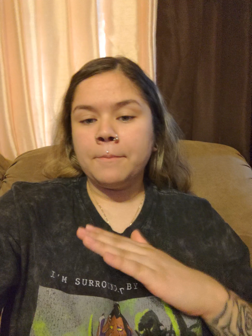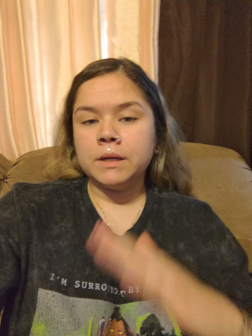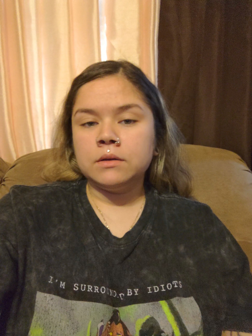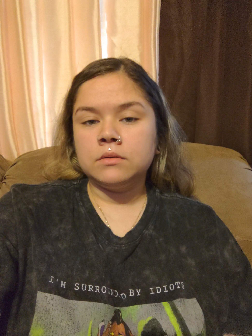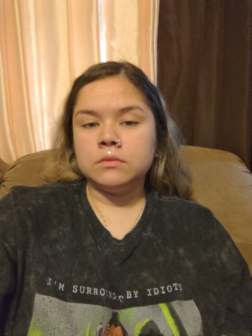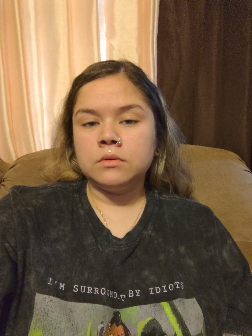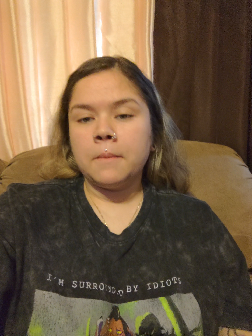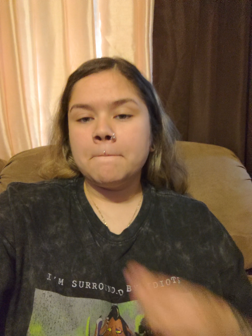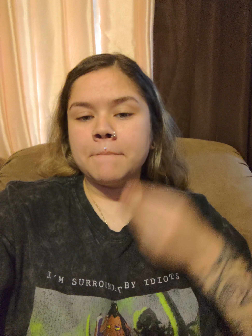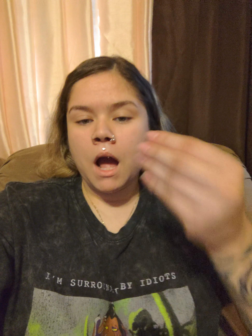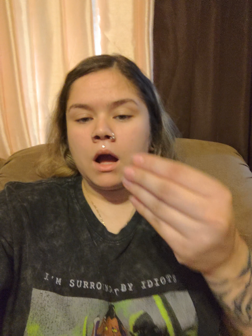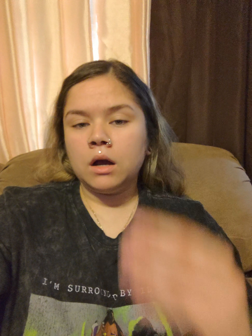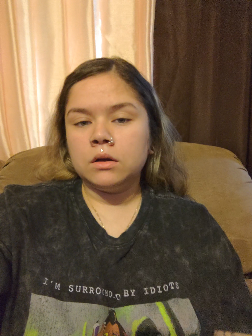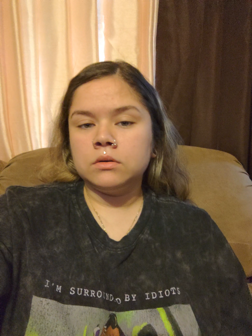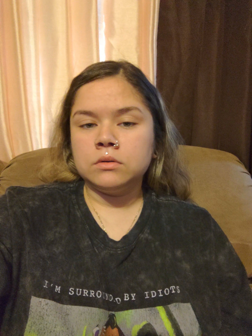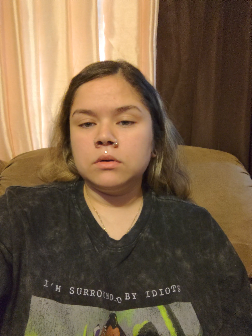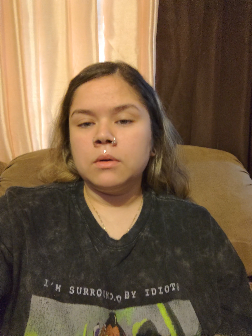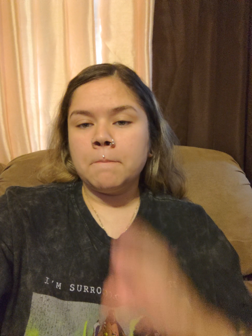buy